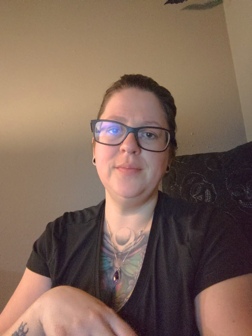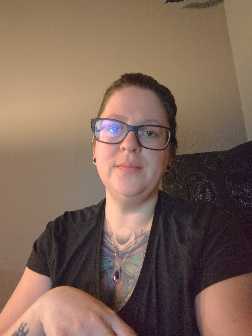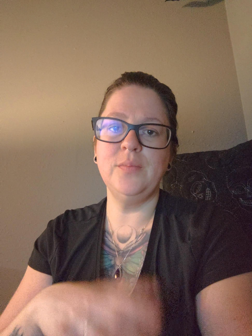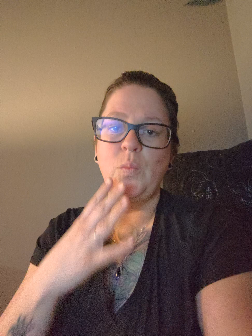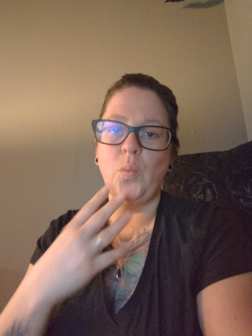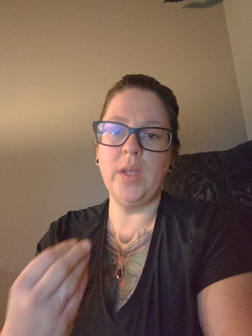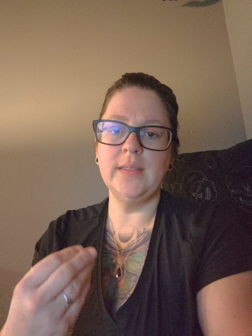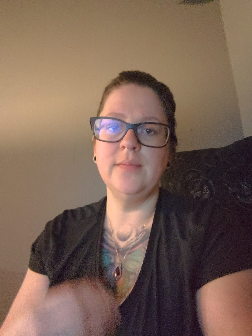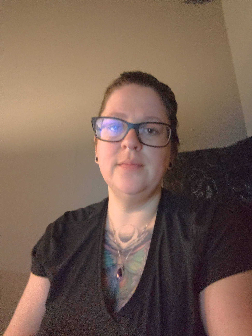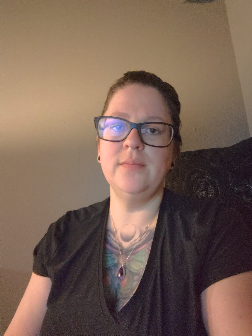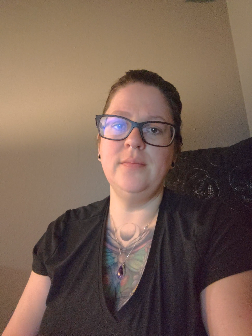wet